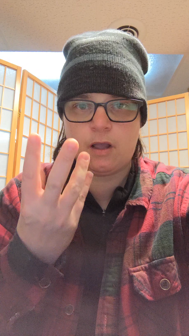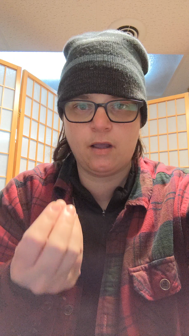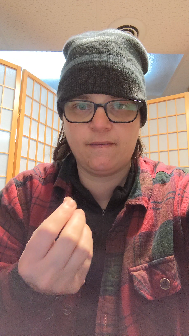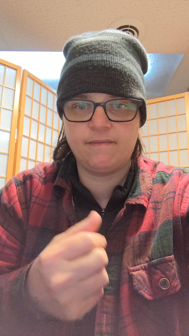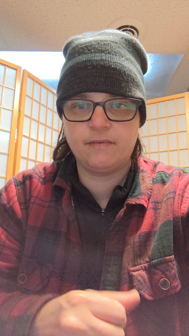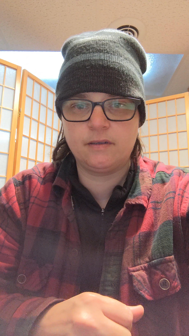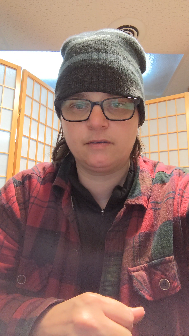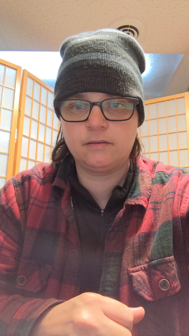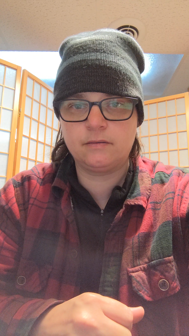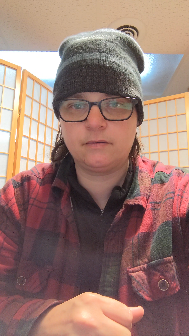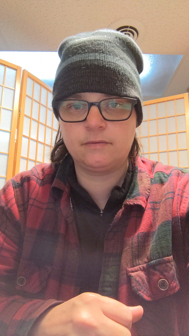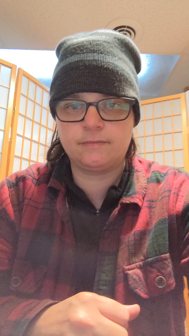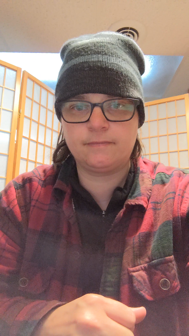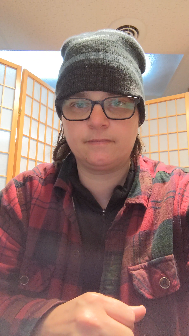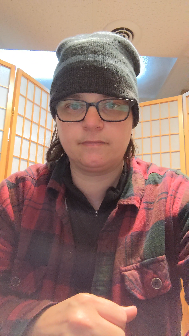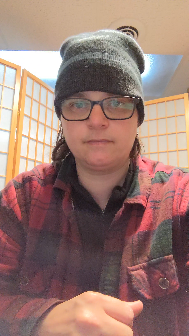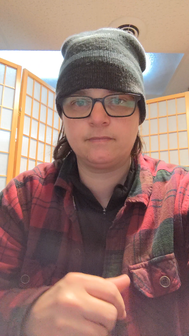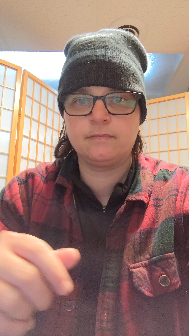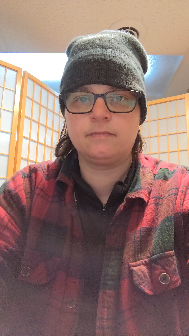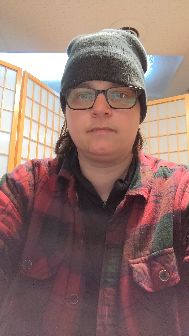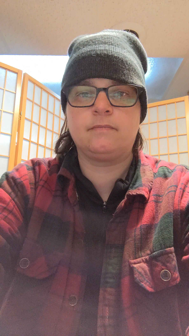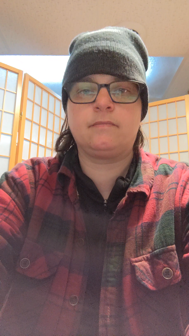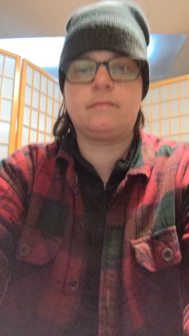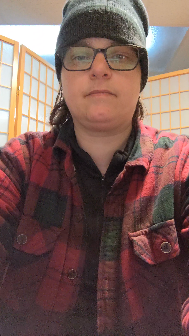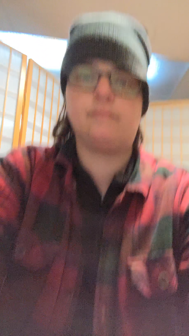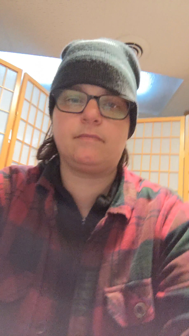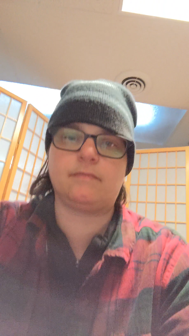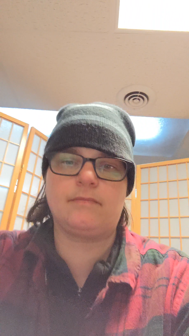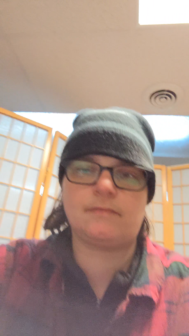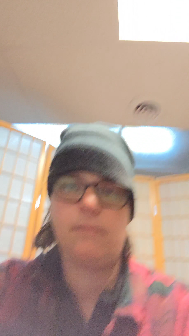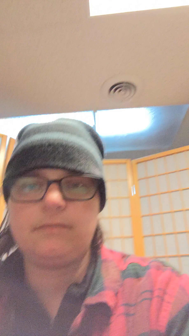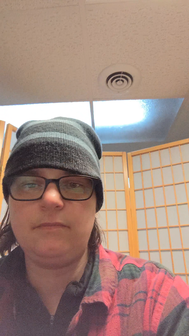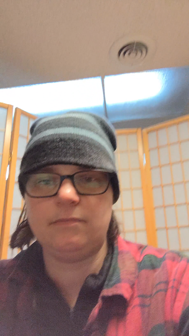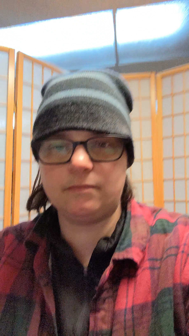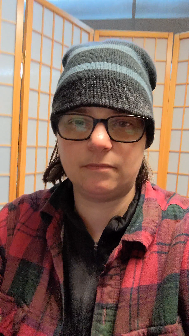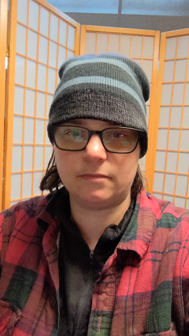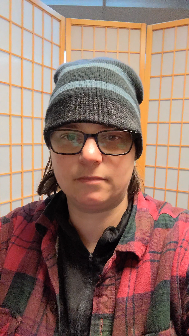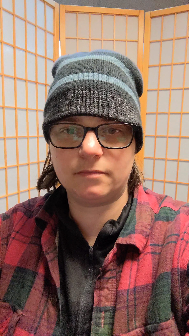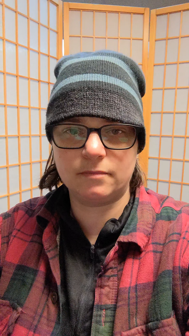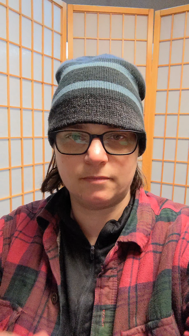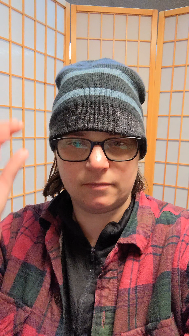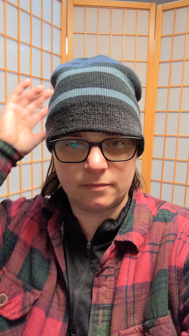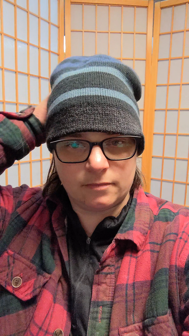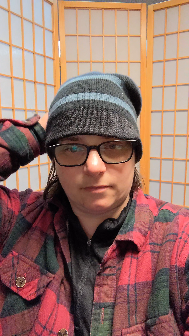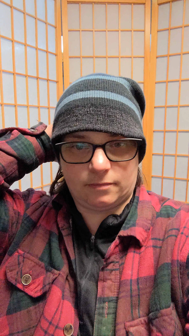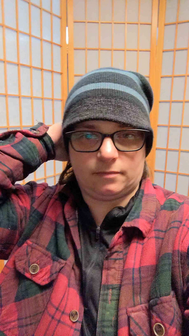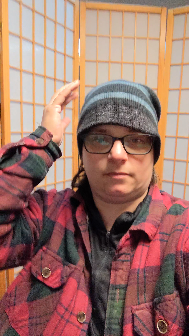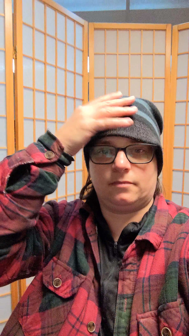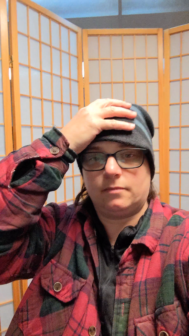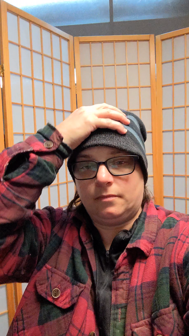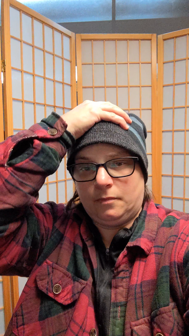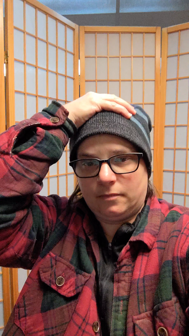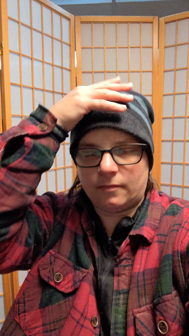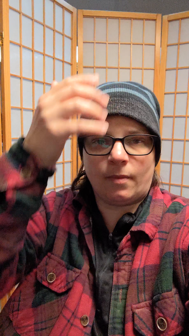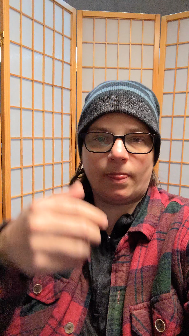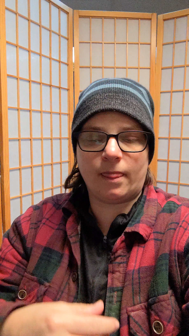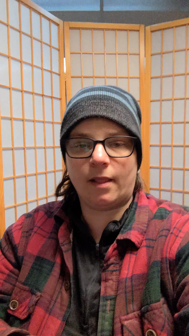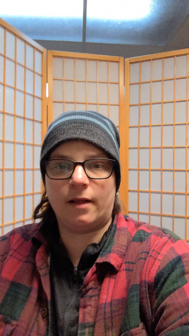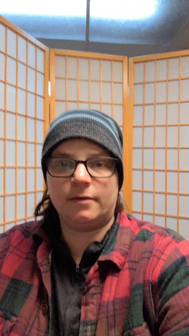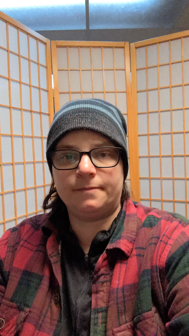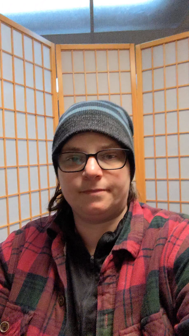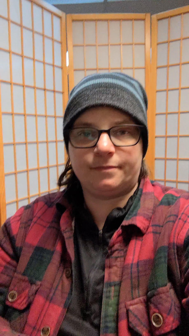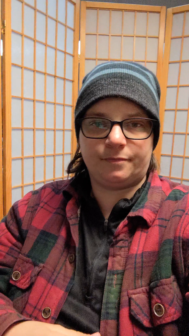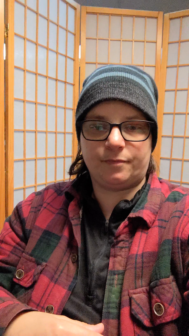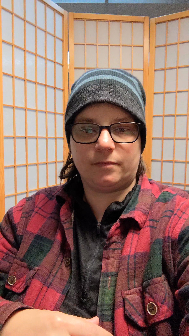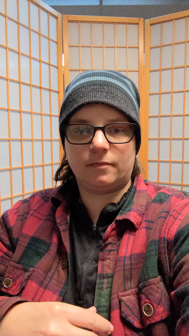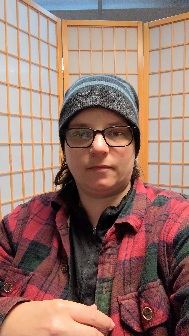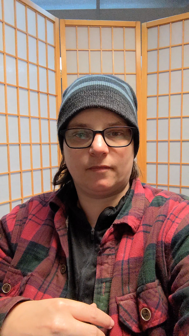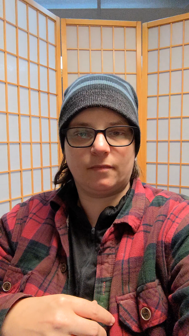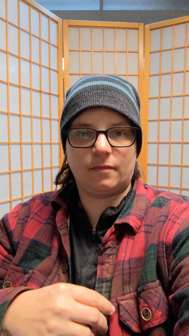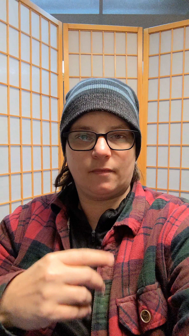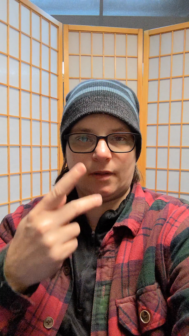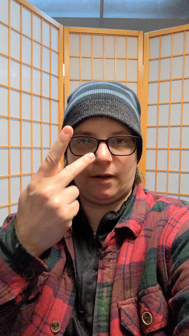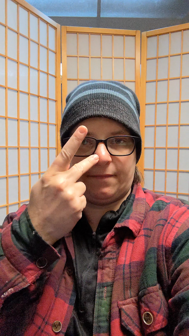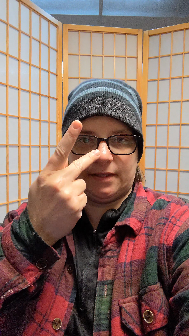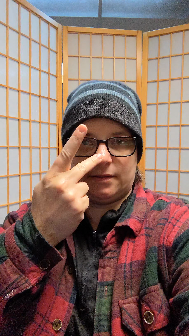penis